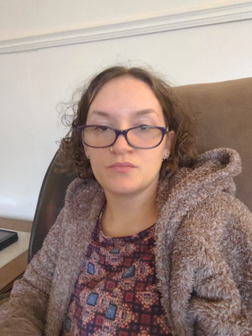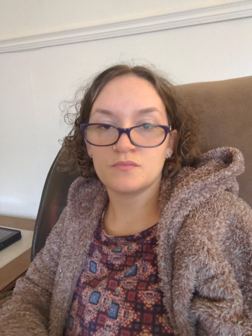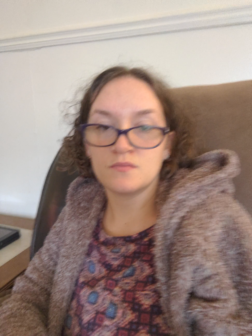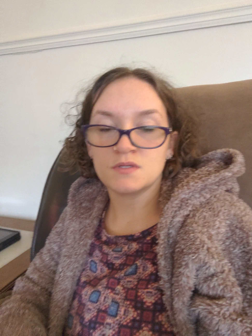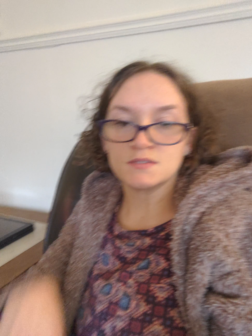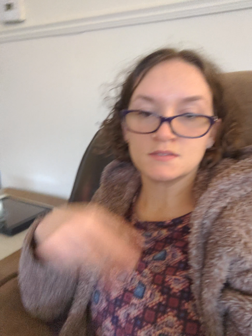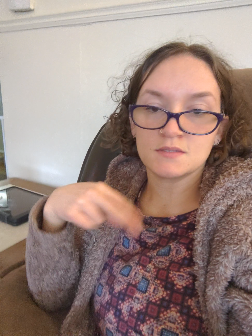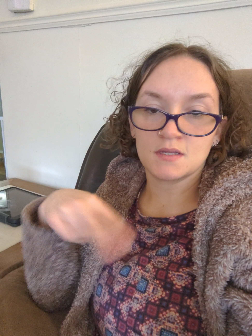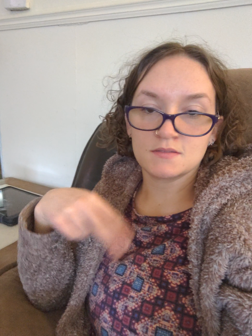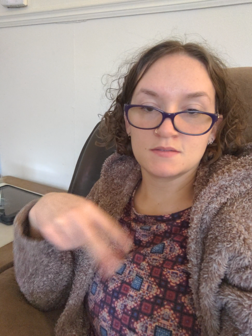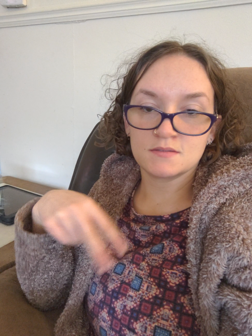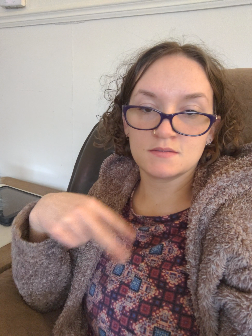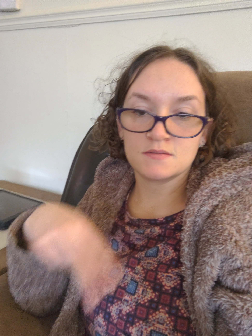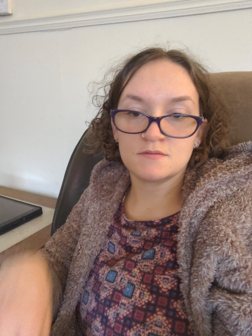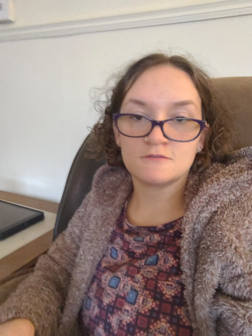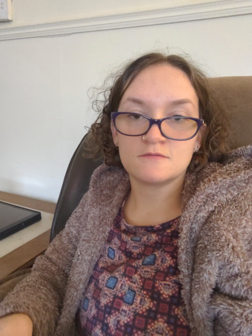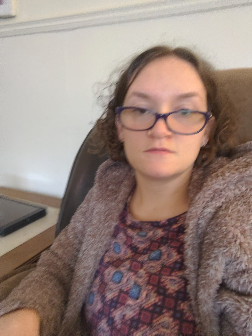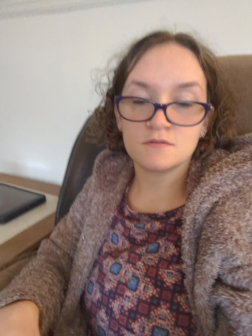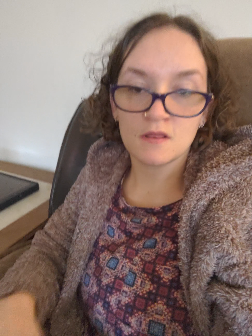dance